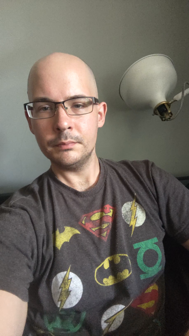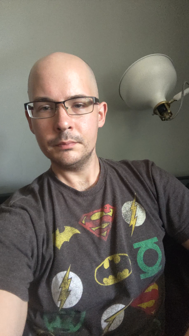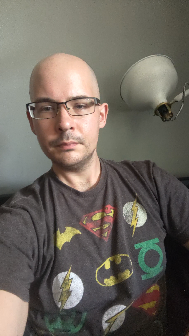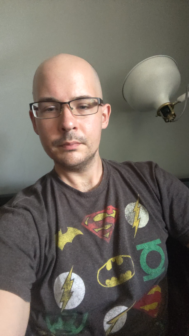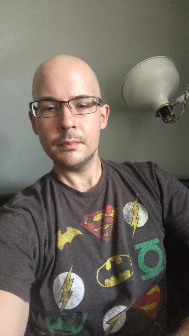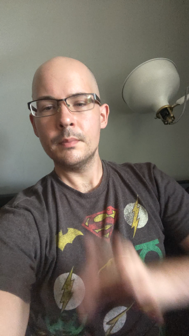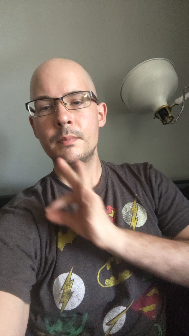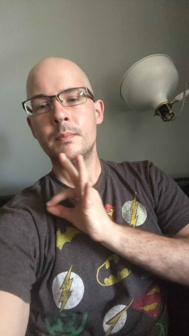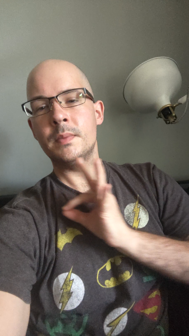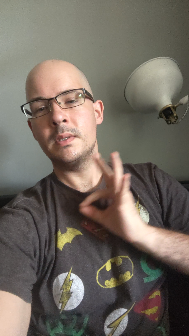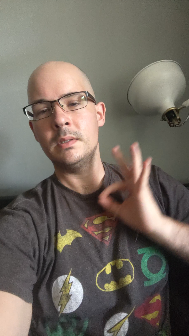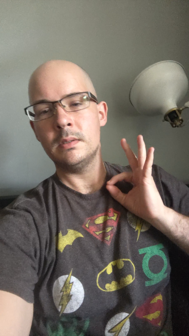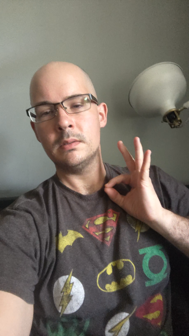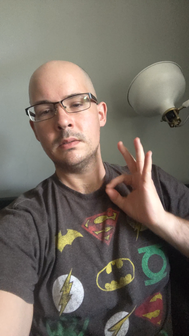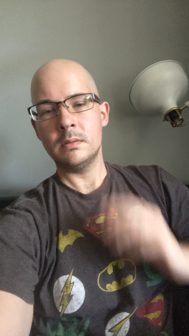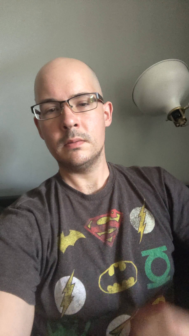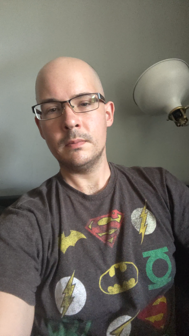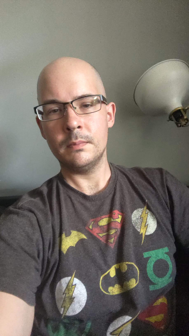beads